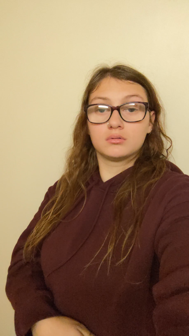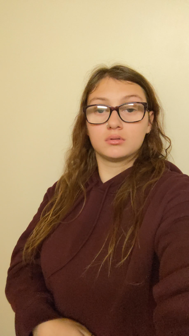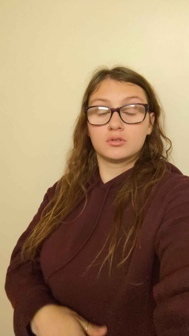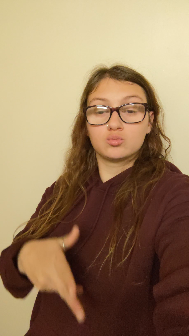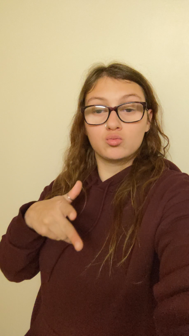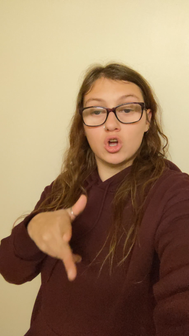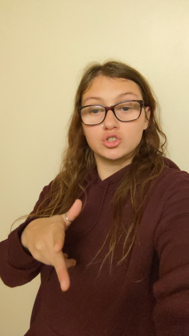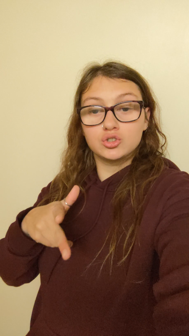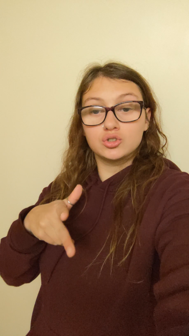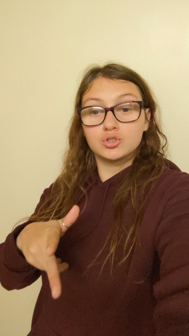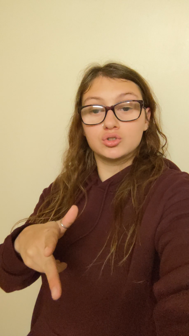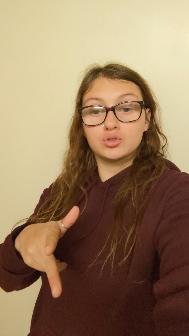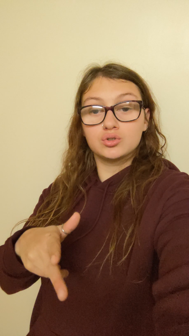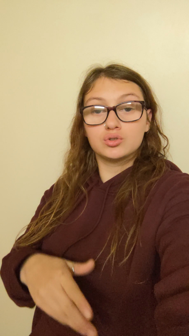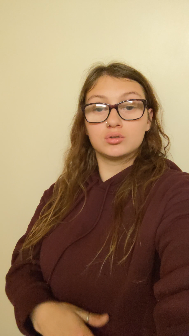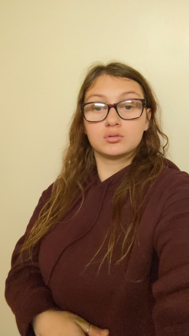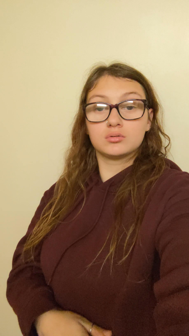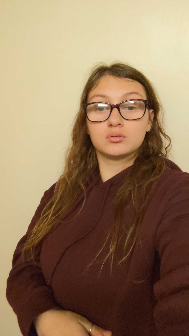garage